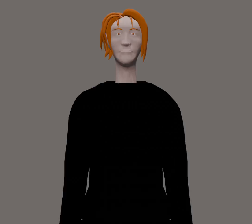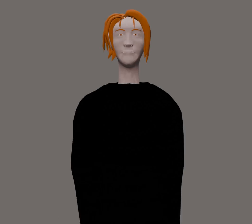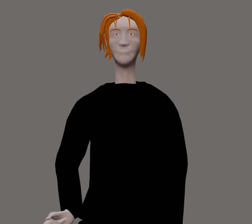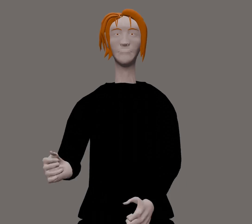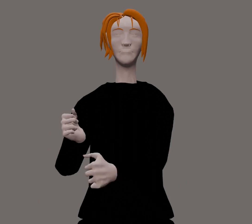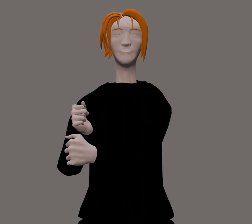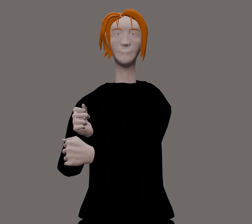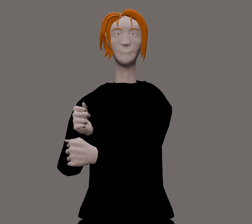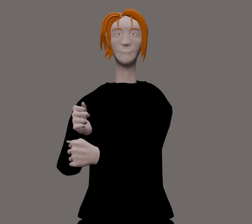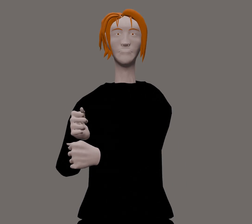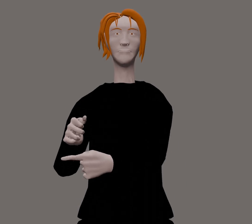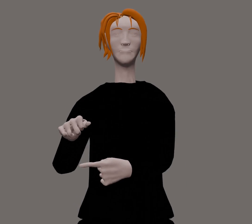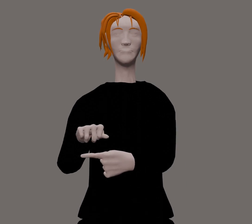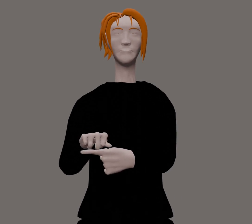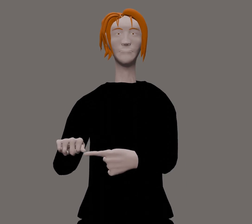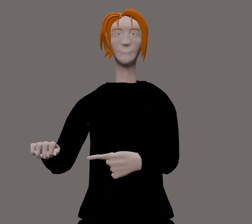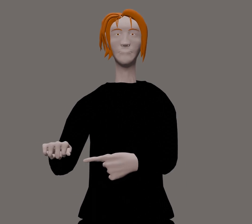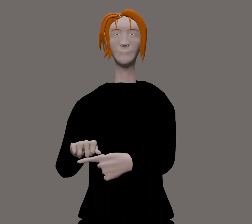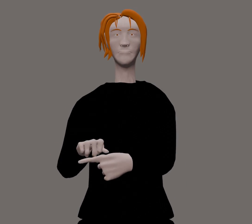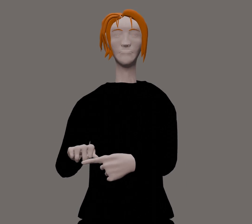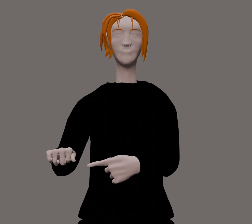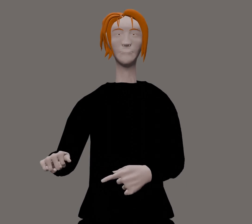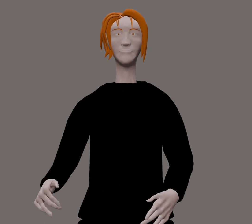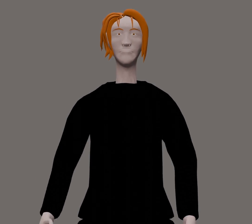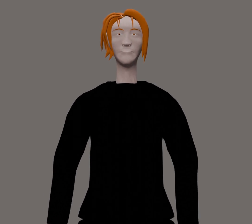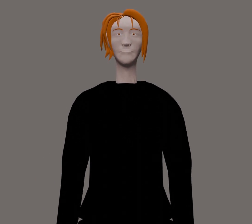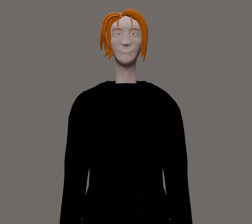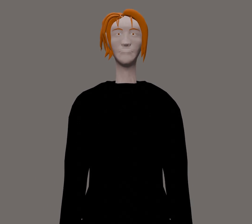Batting Practice